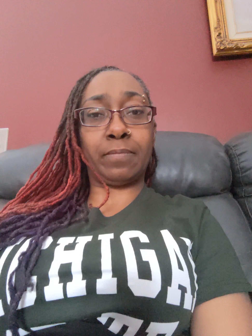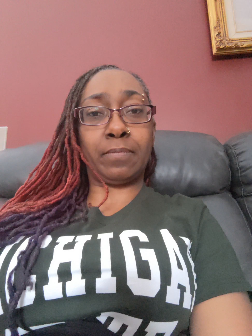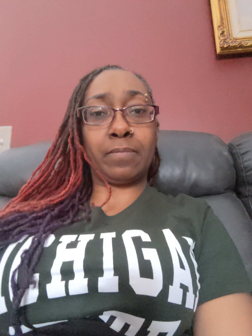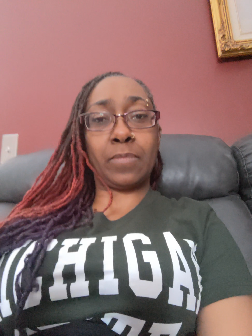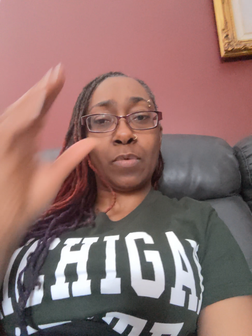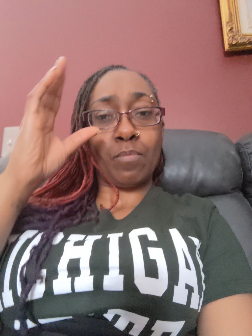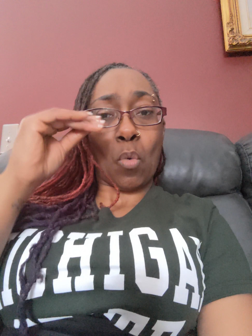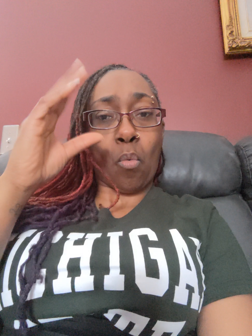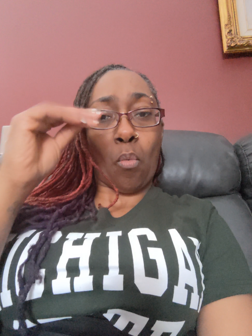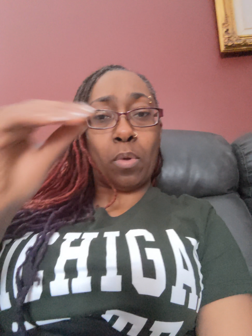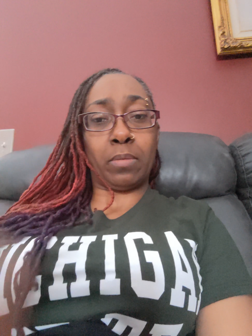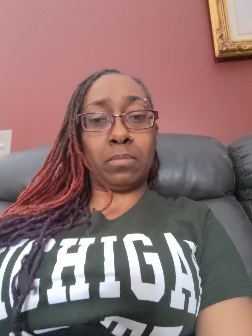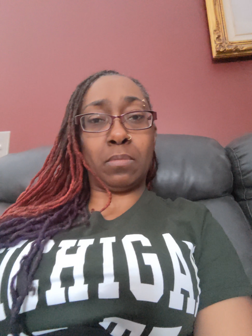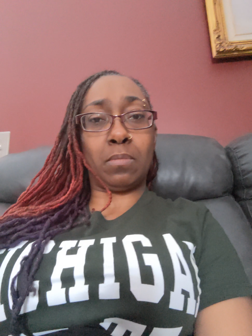boy